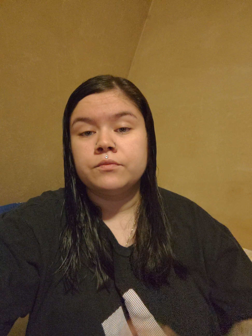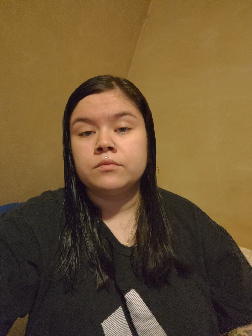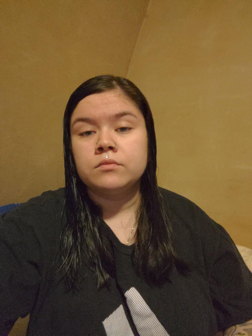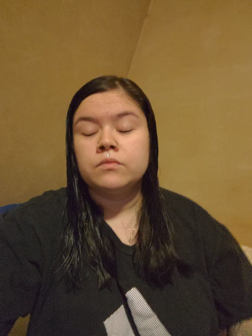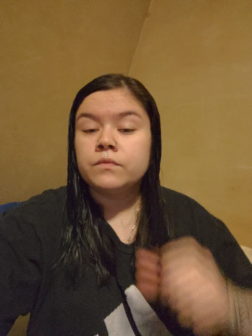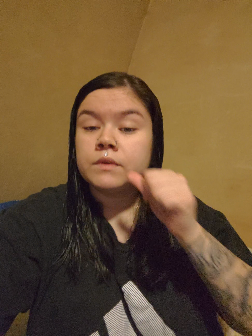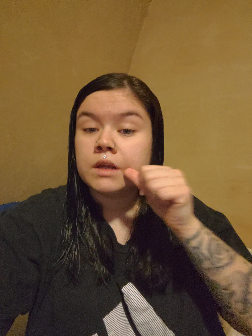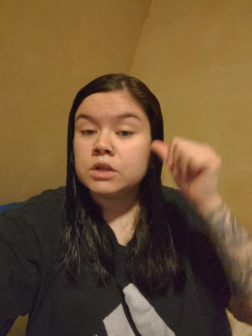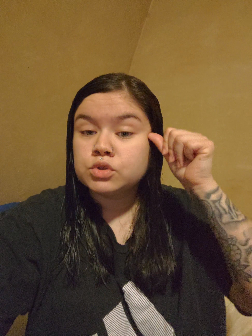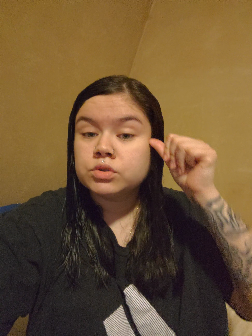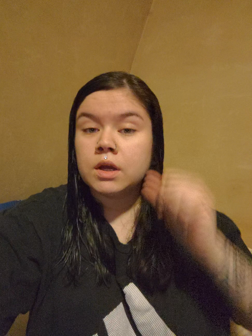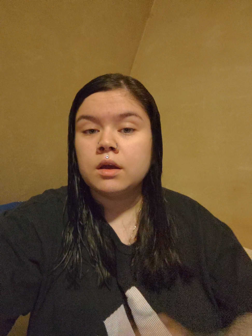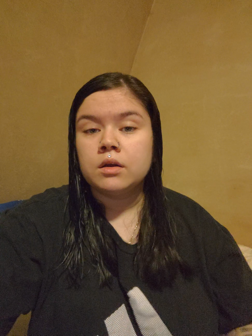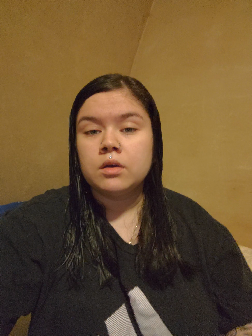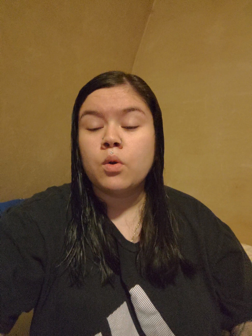yesterday